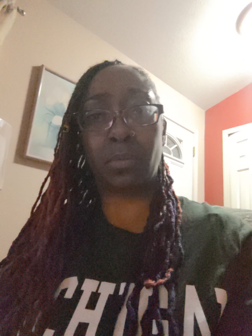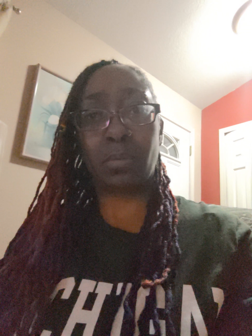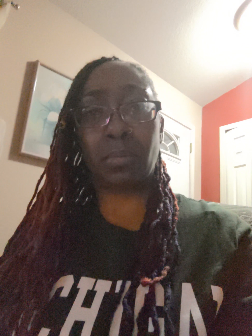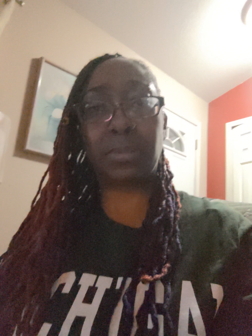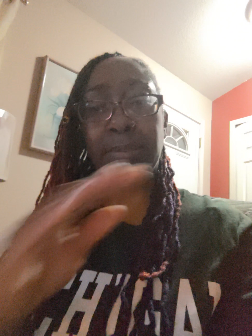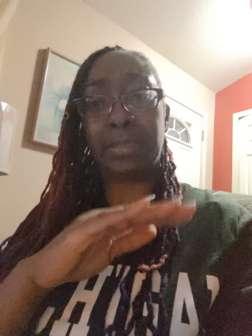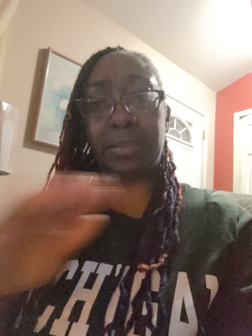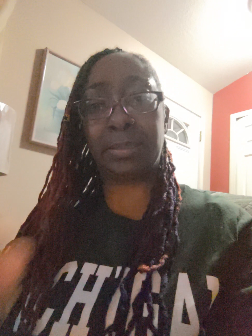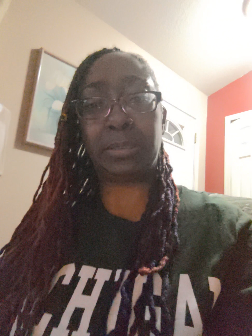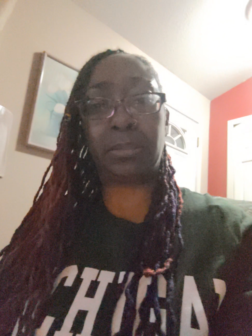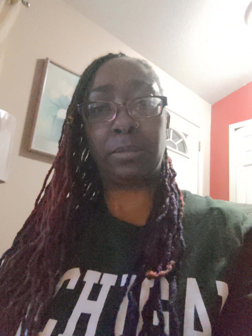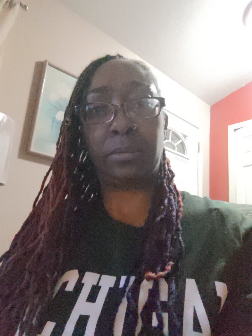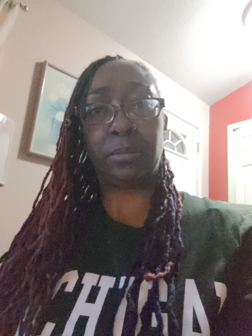clean